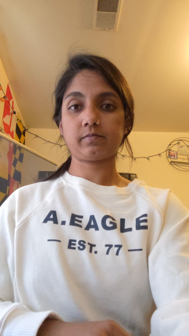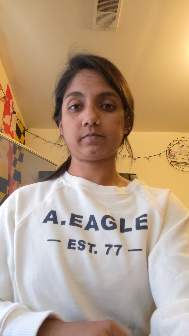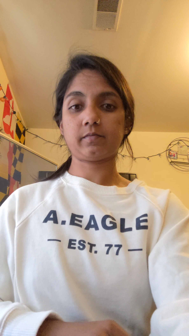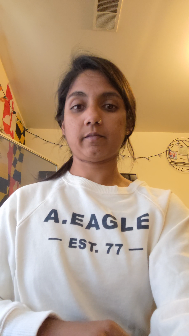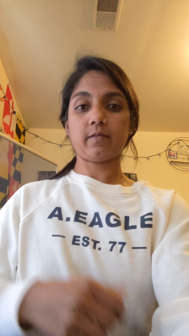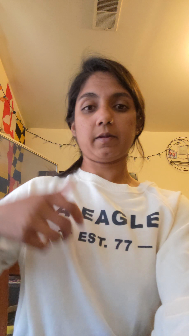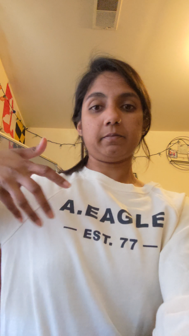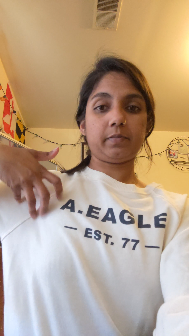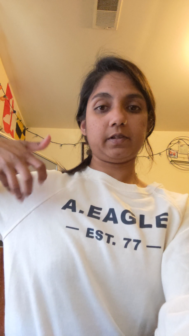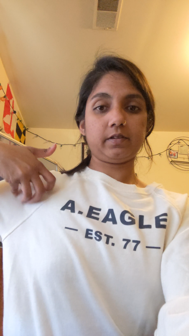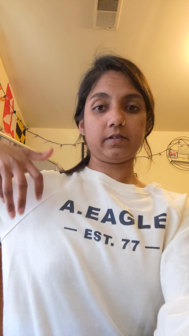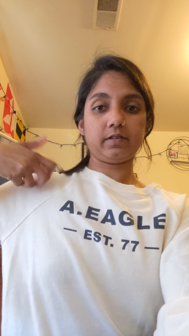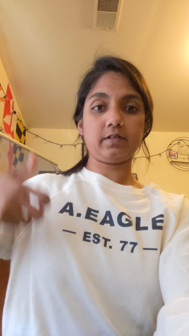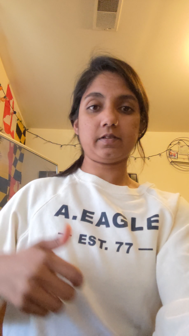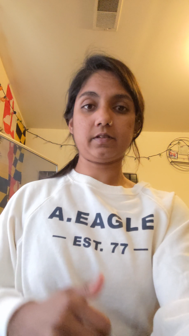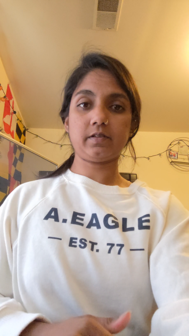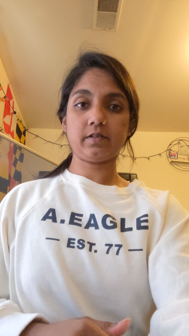monkey